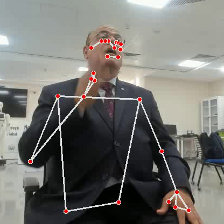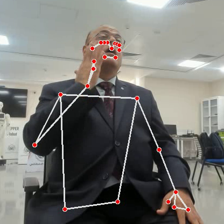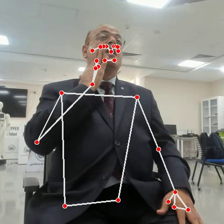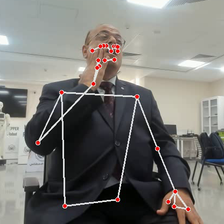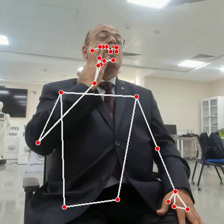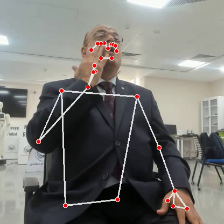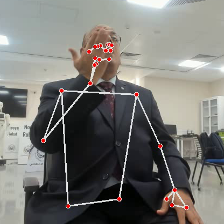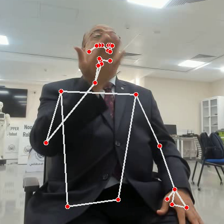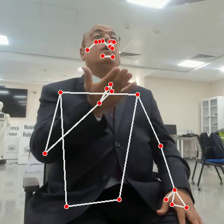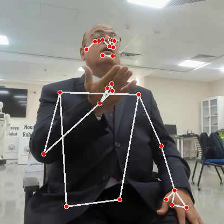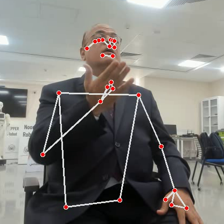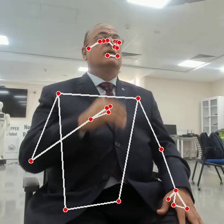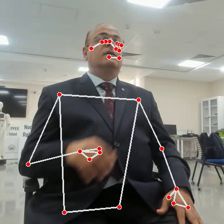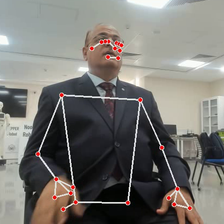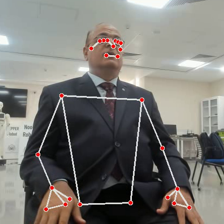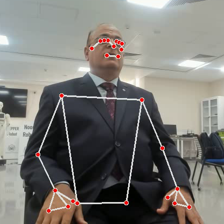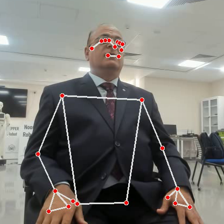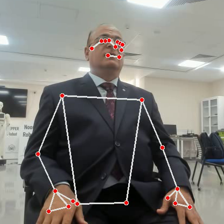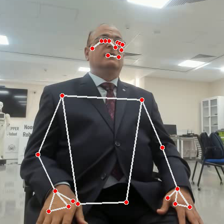yallhwy